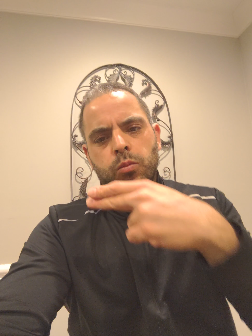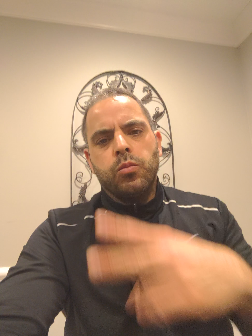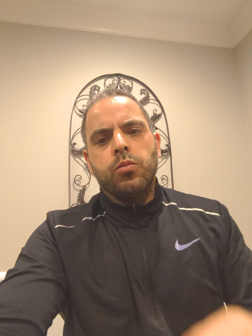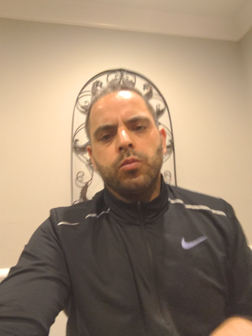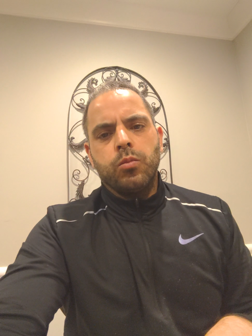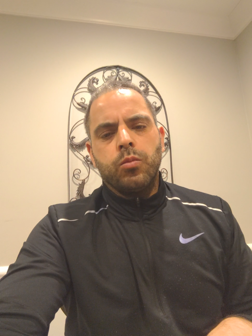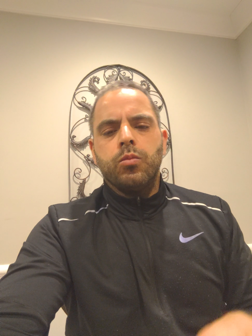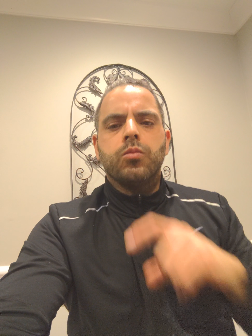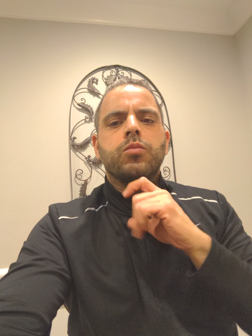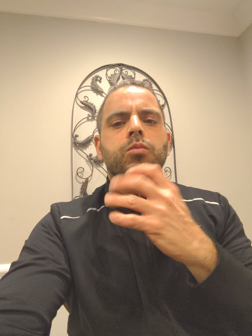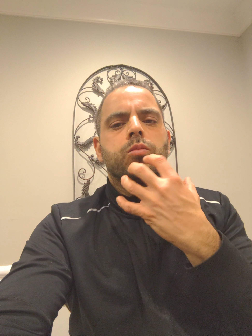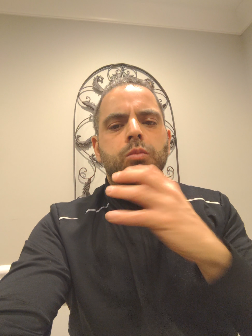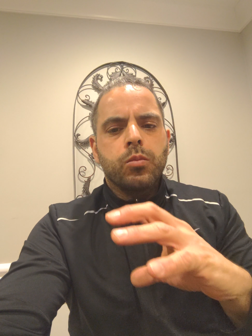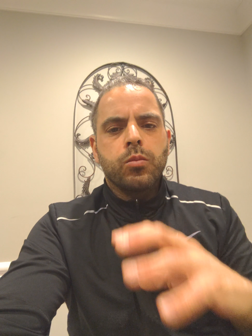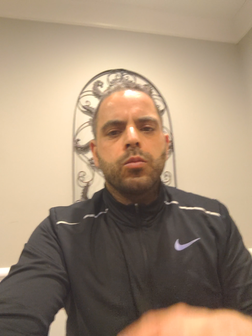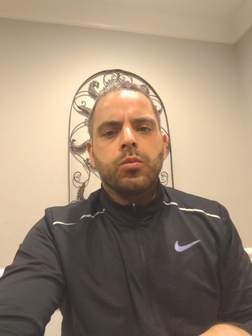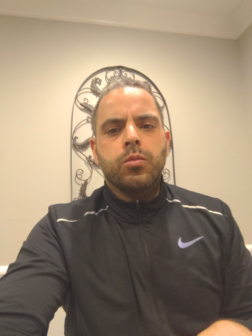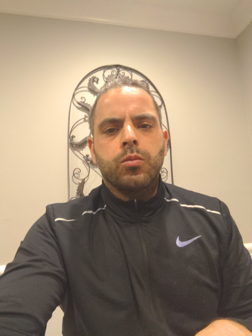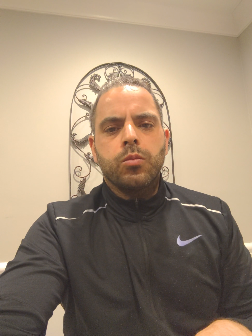hot